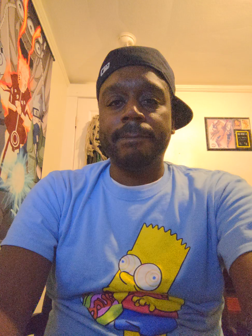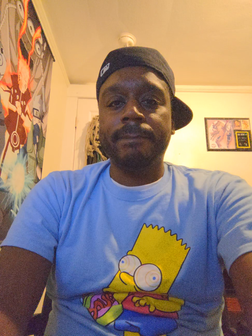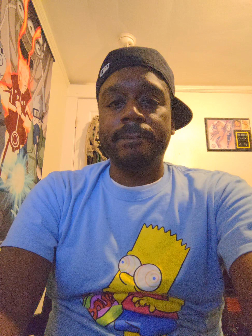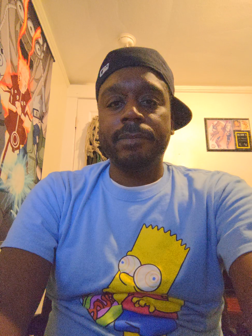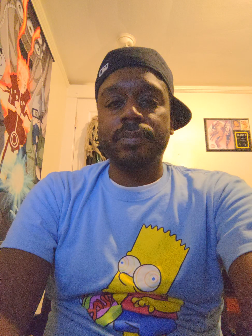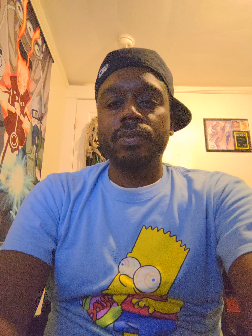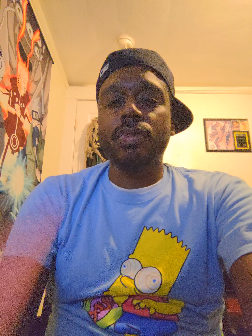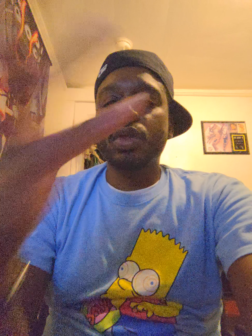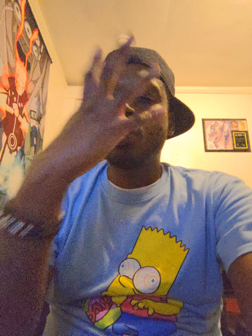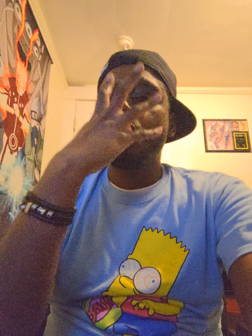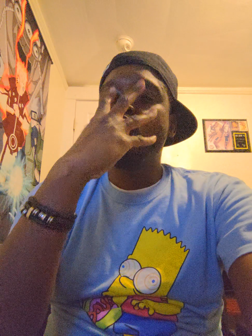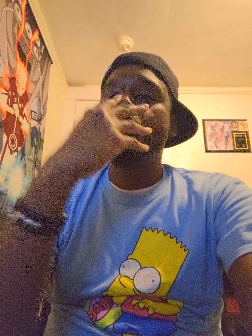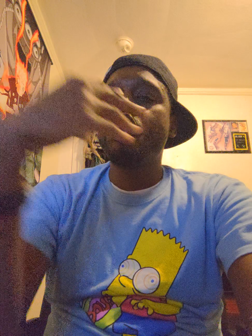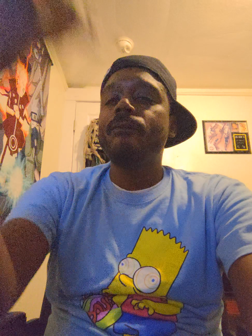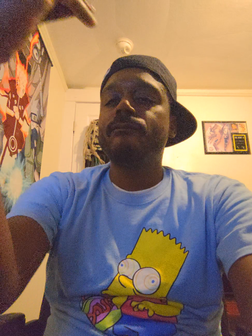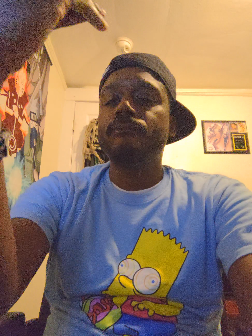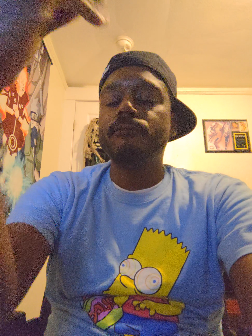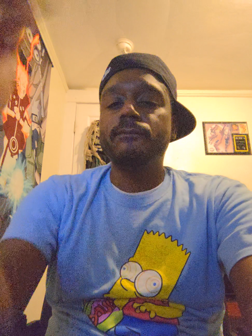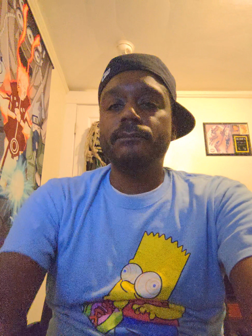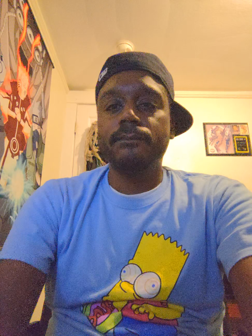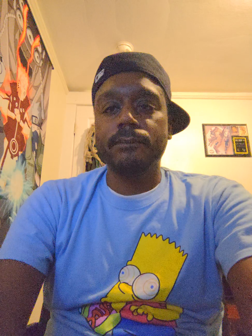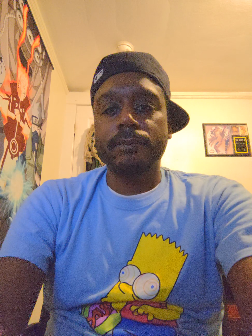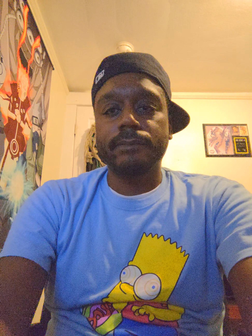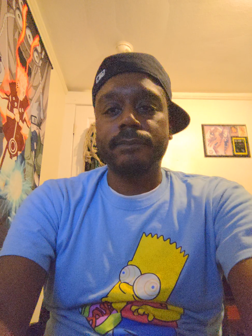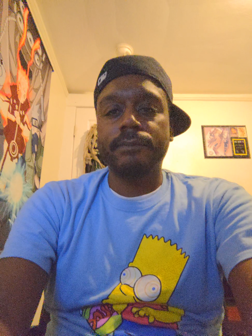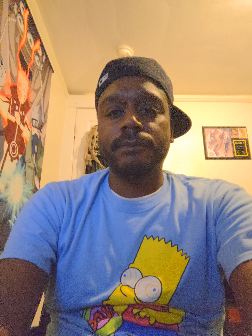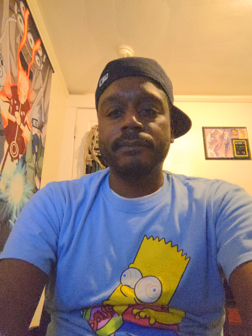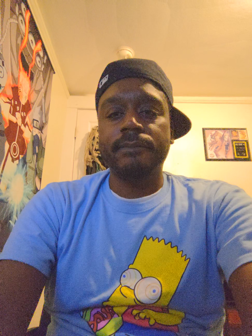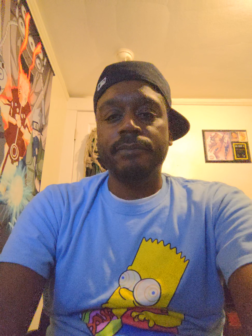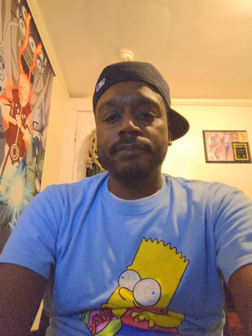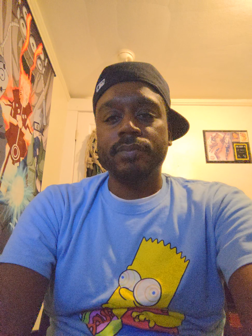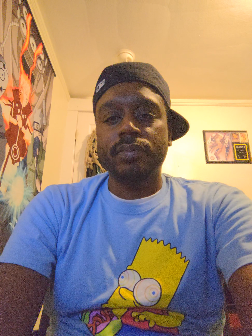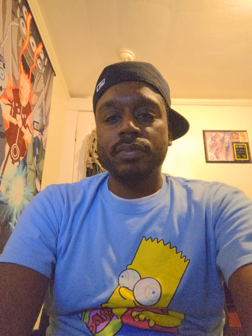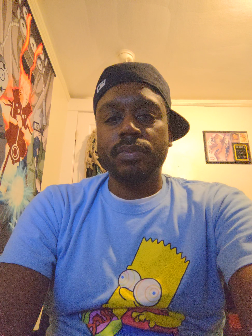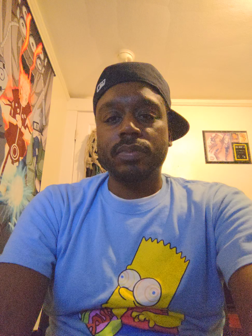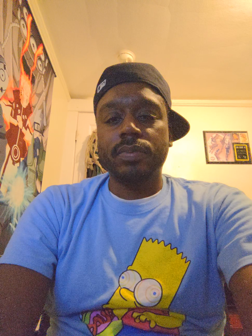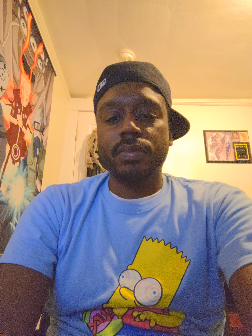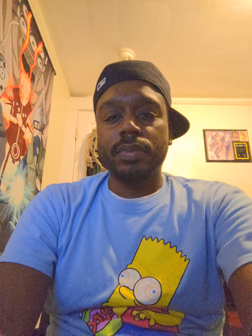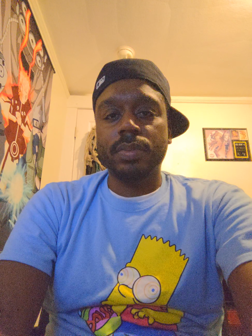wolf